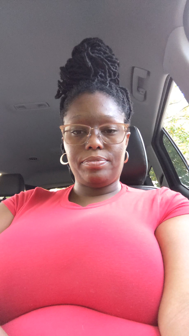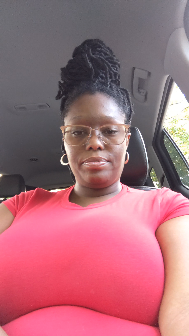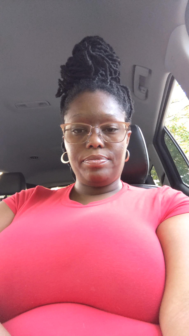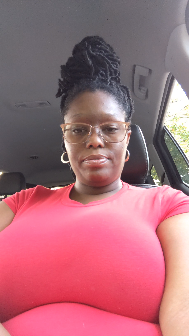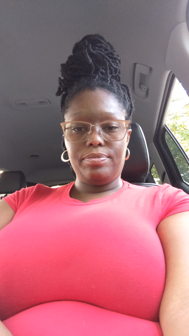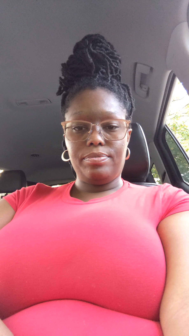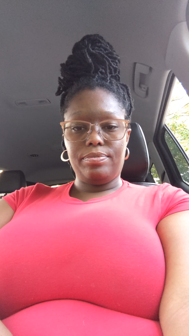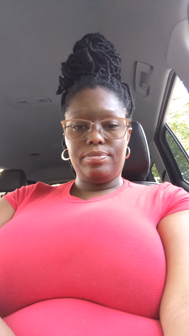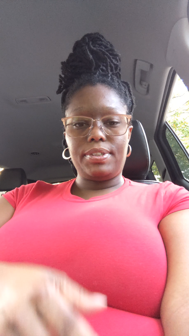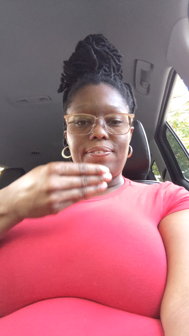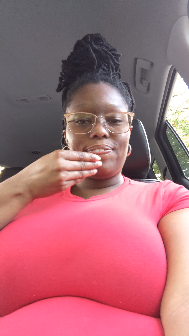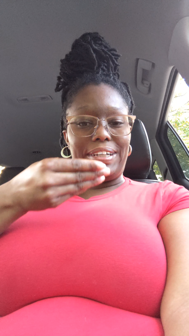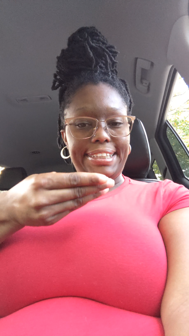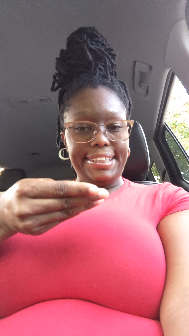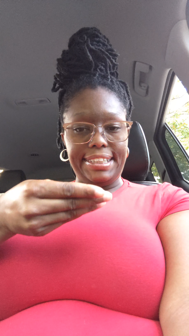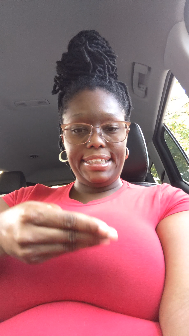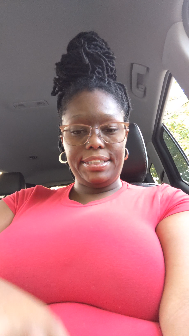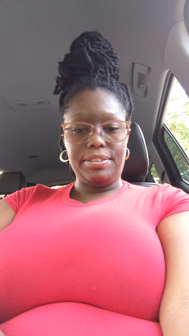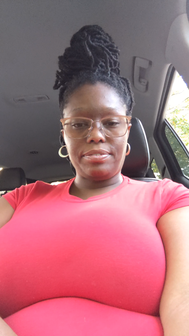feed